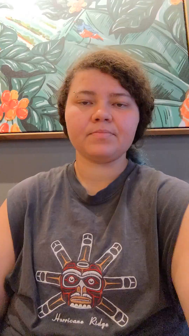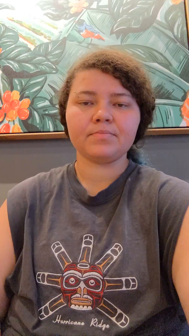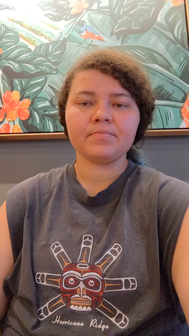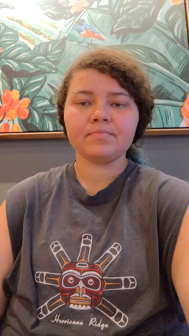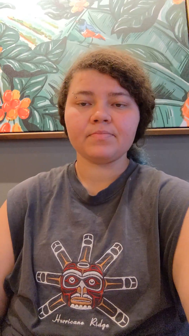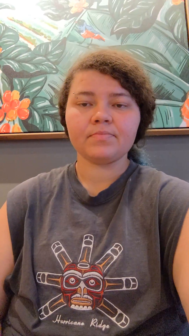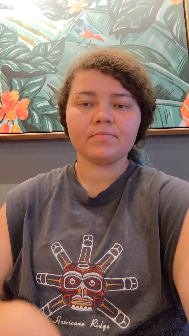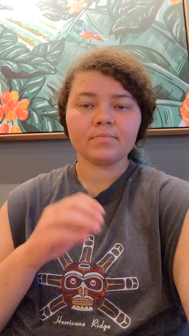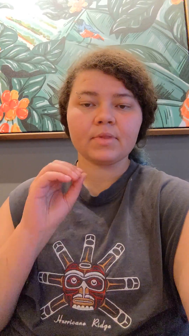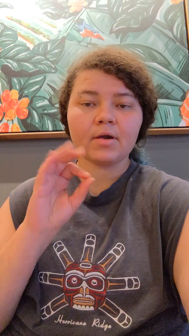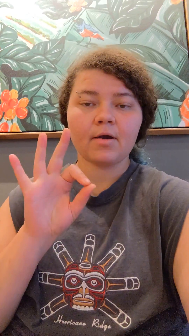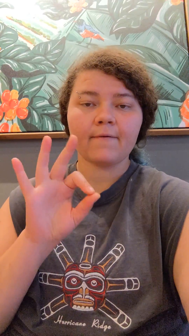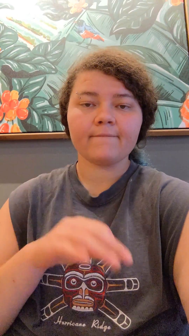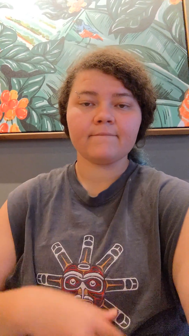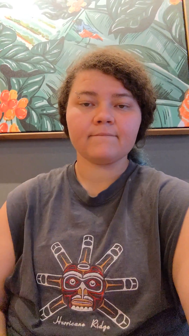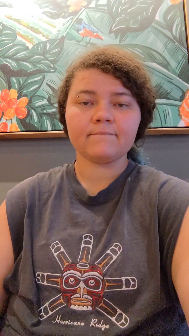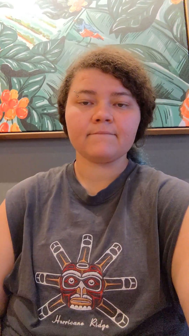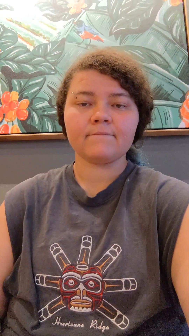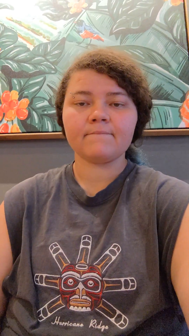of